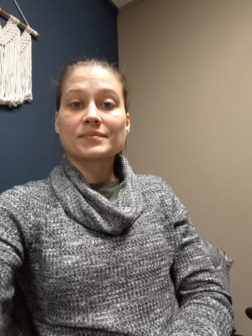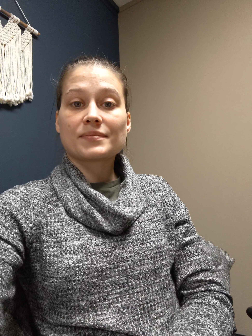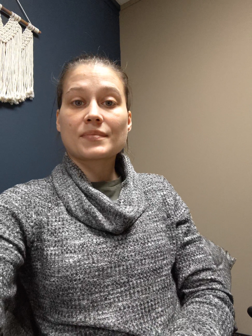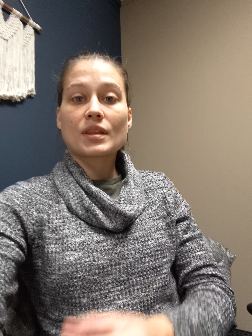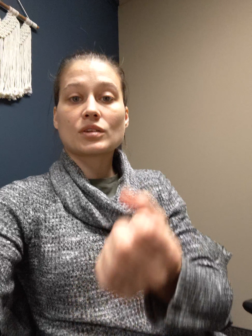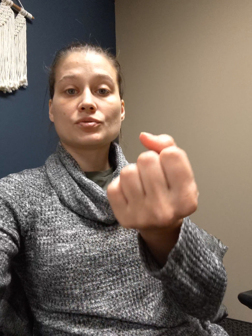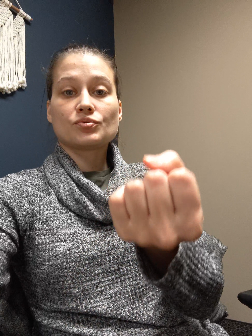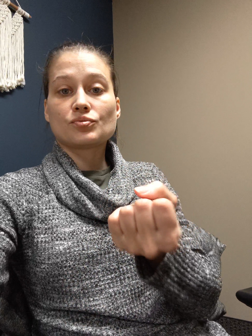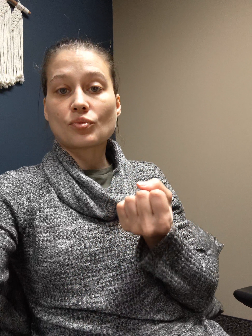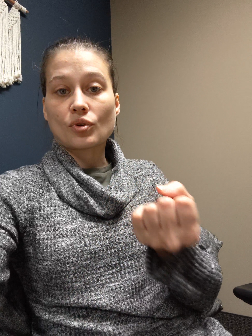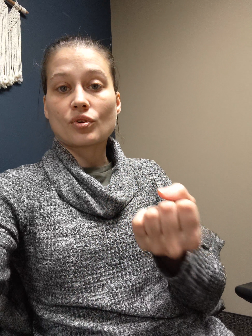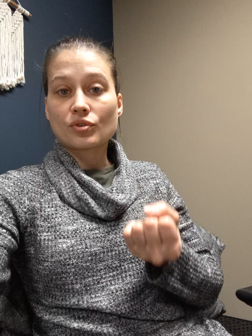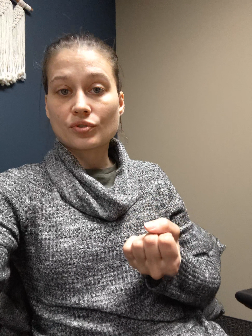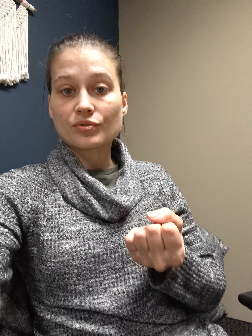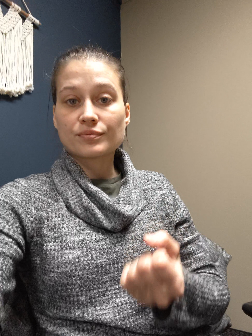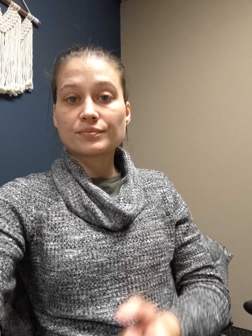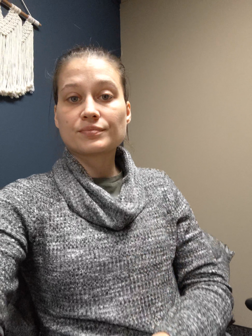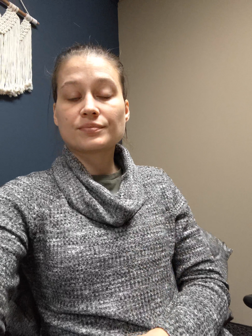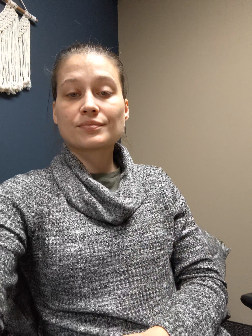drawer